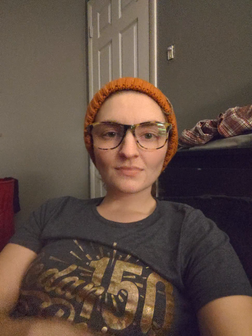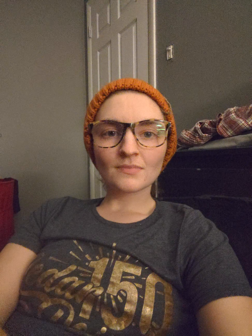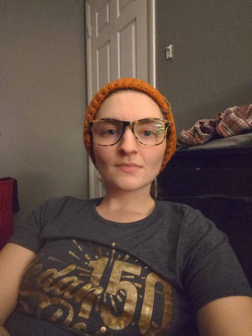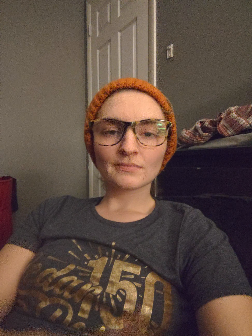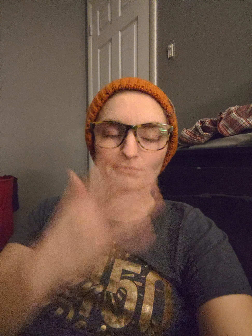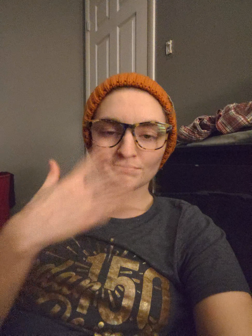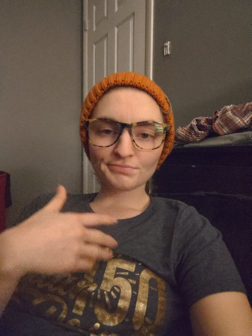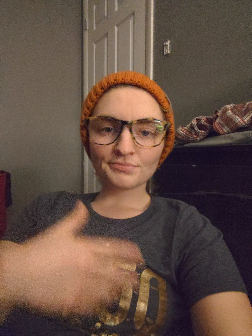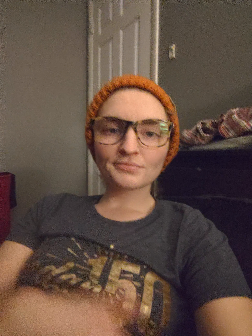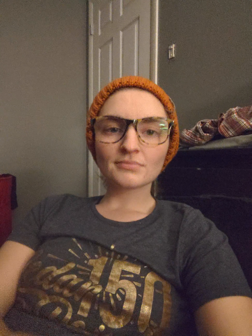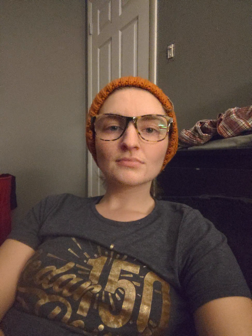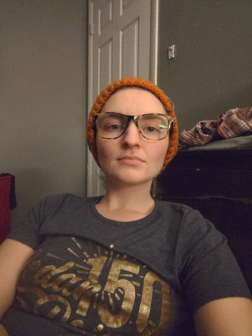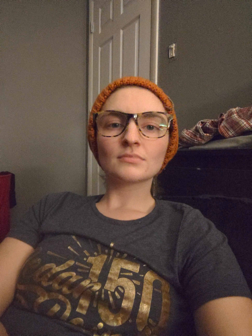sad